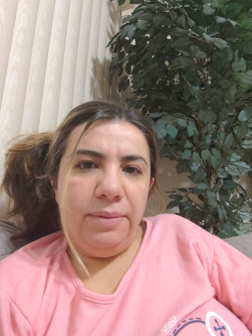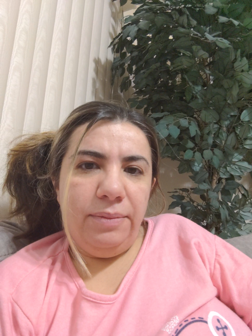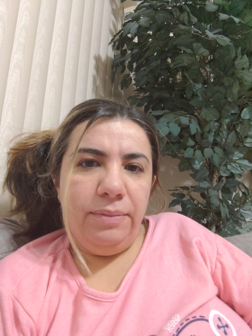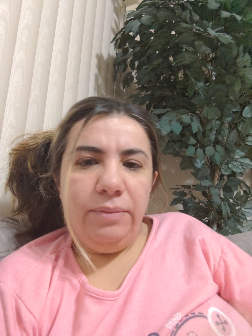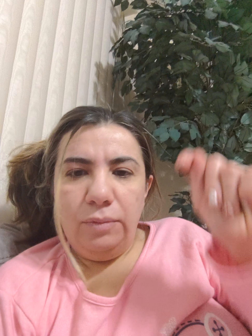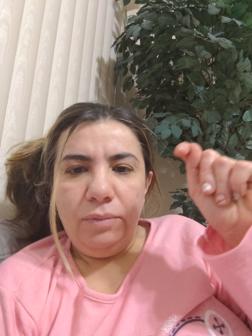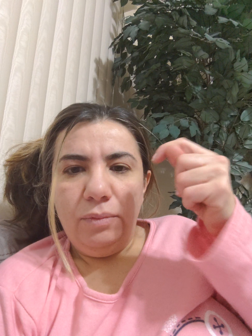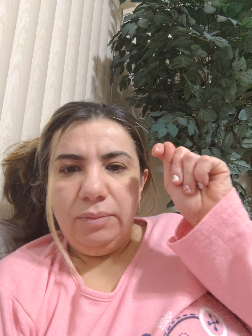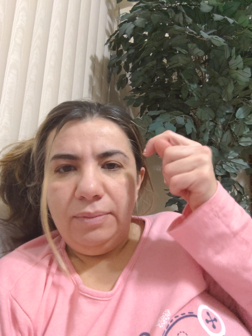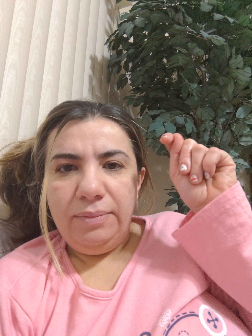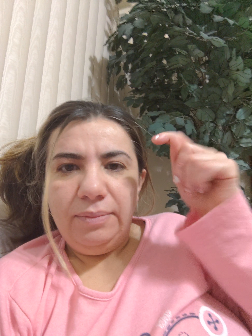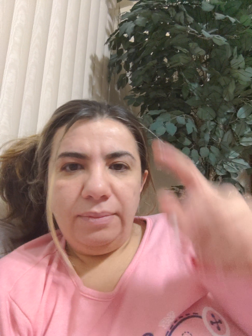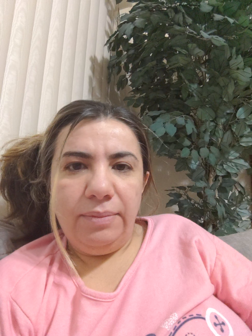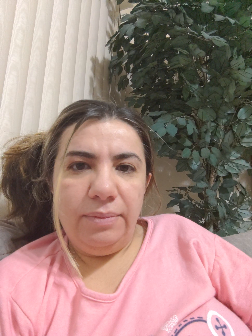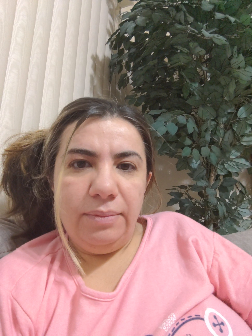toy